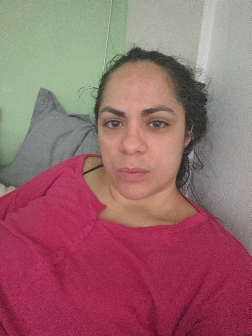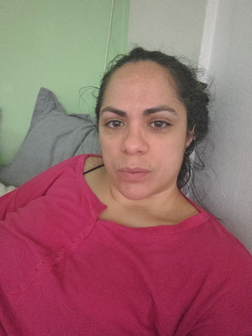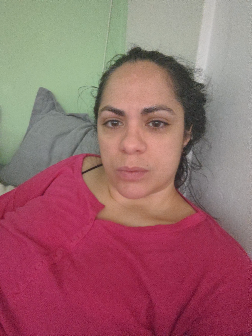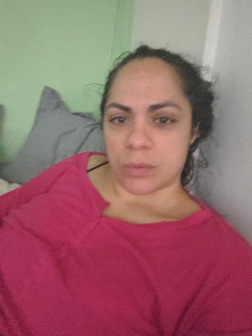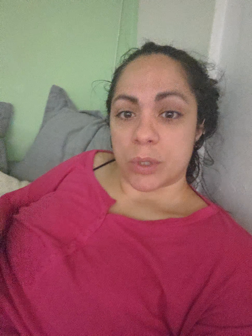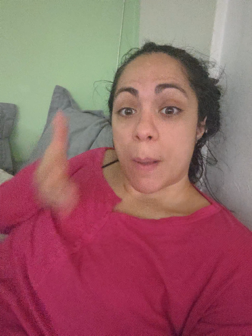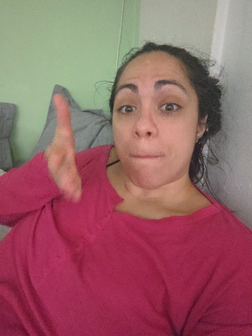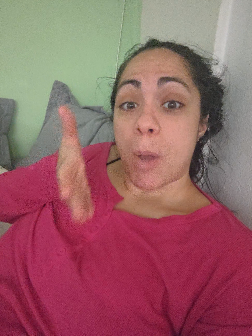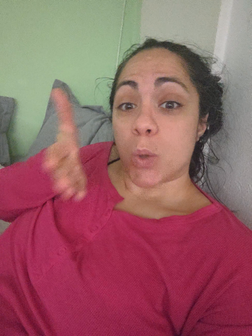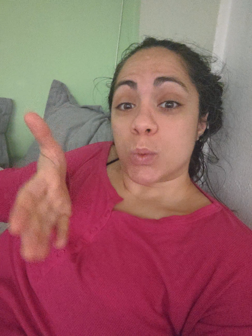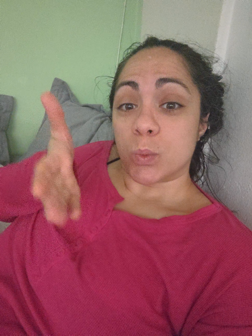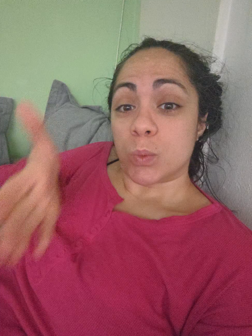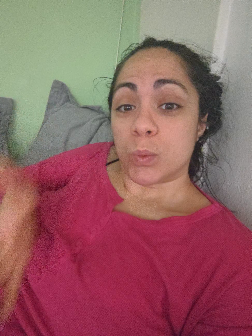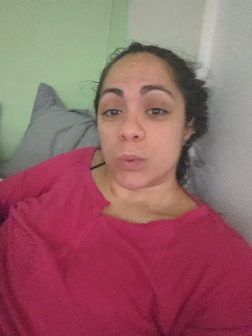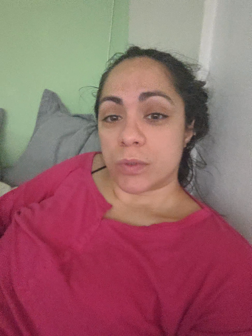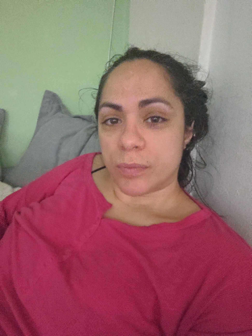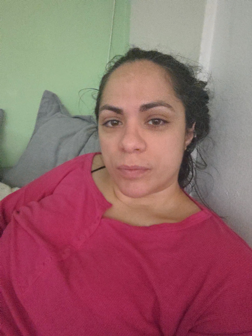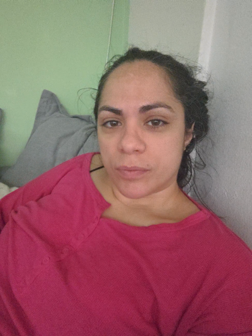boat